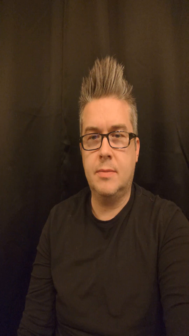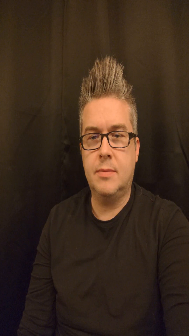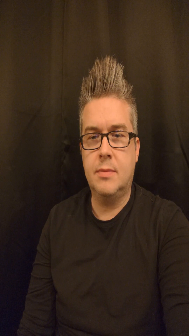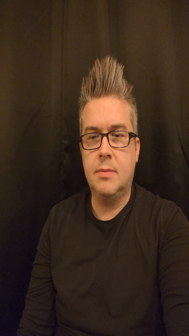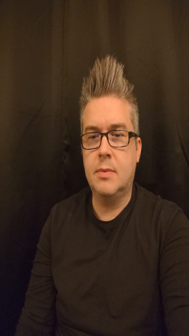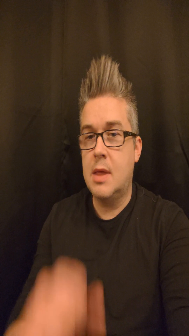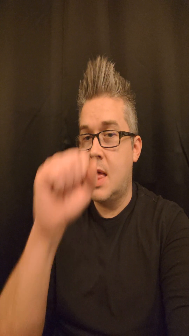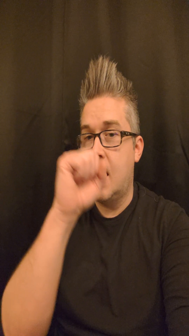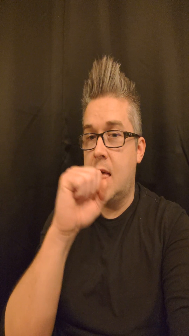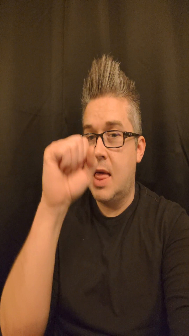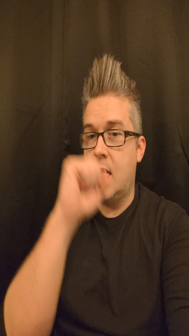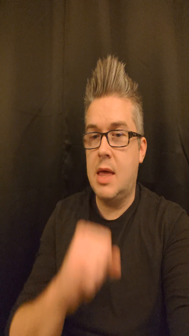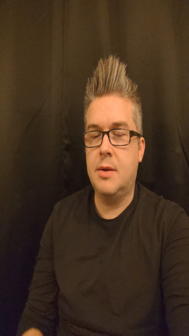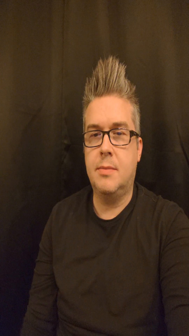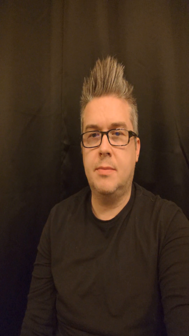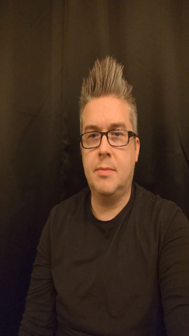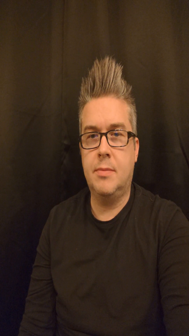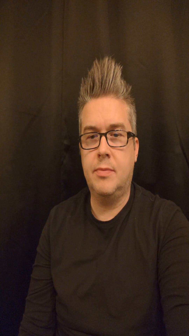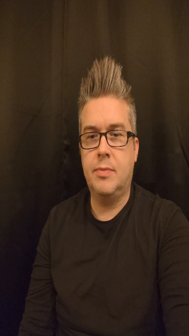ice cream